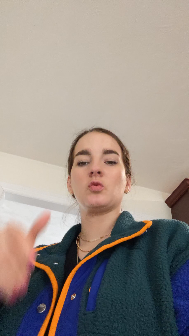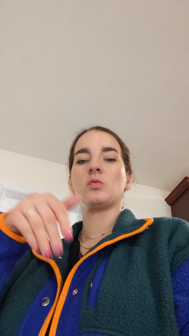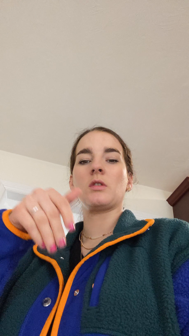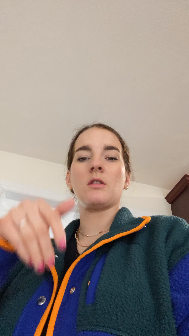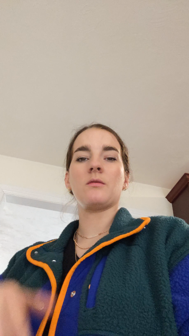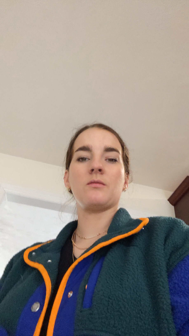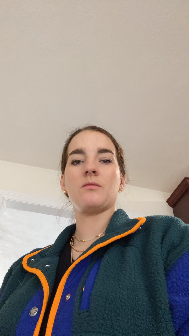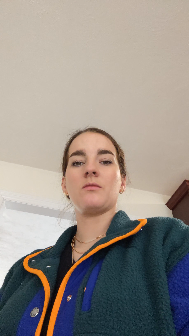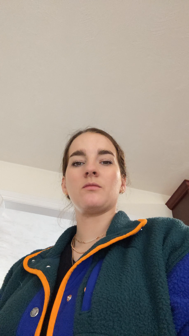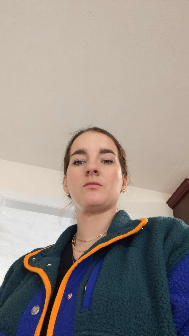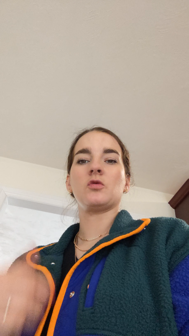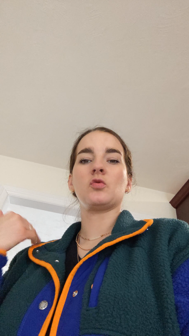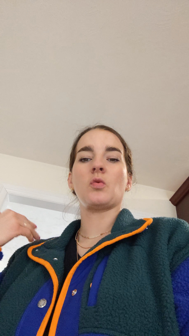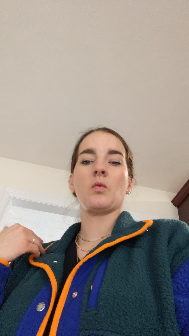shoulder